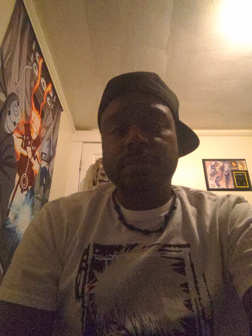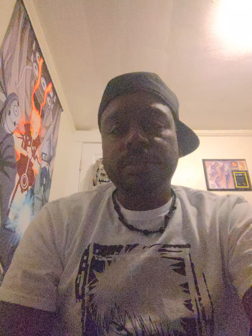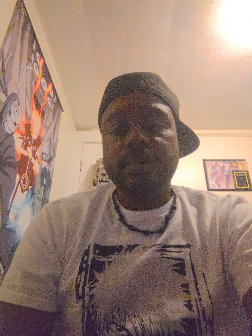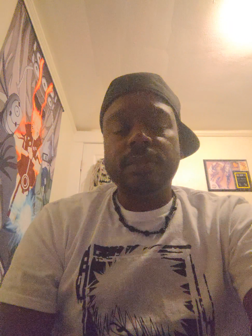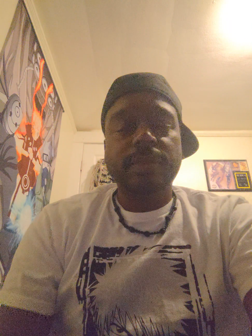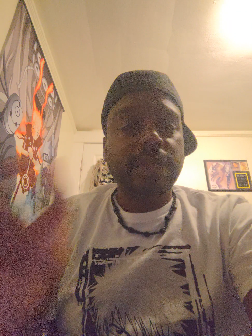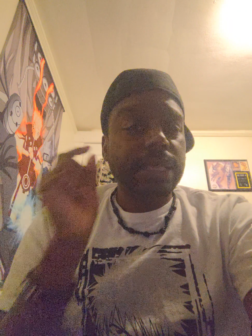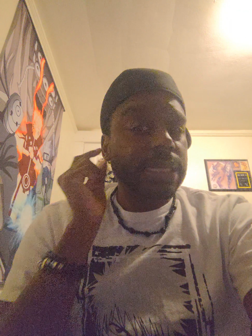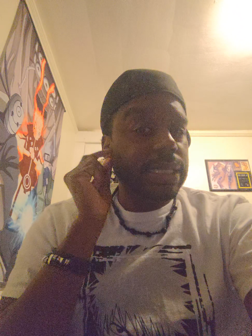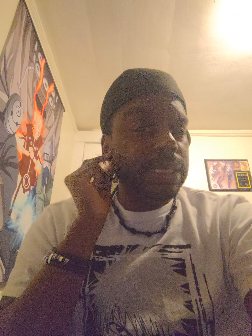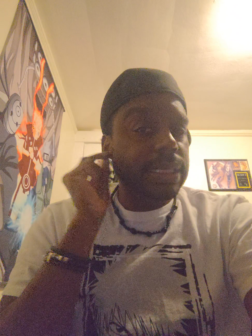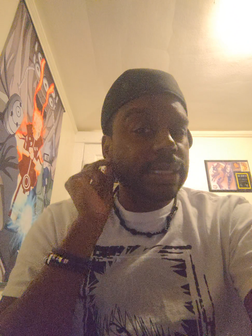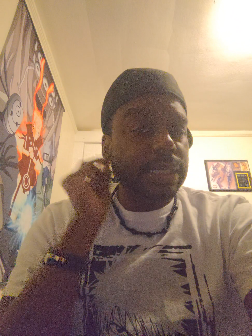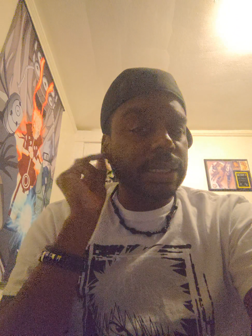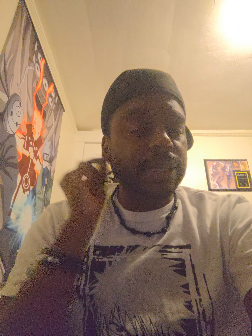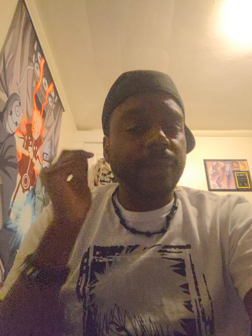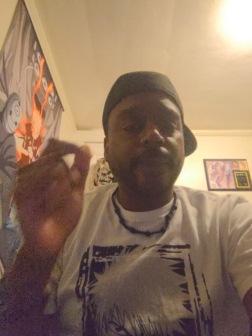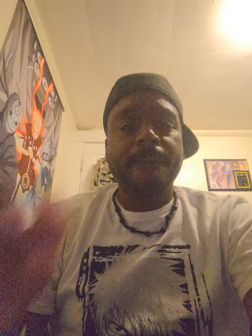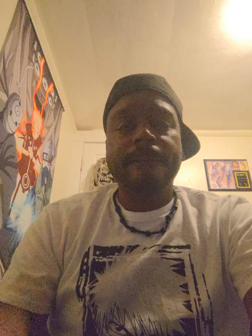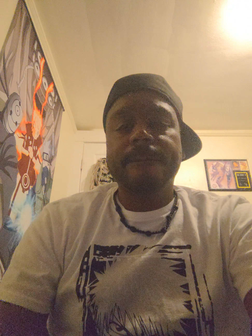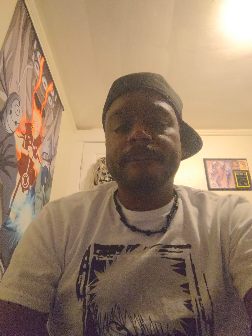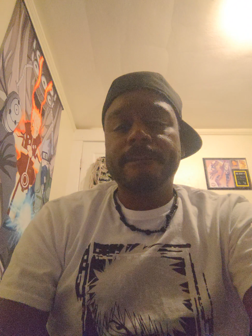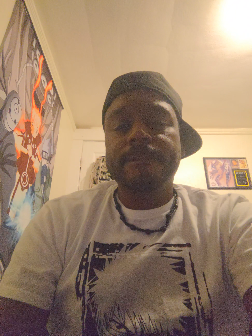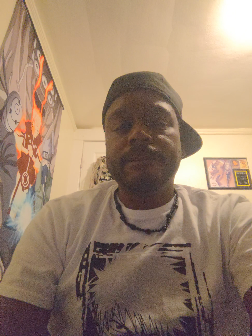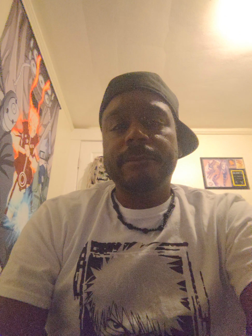ear